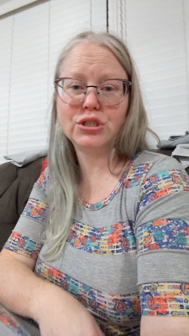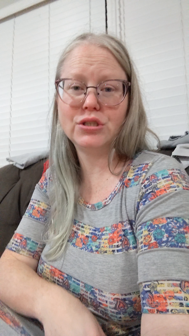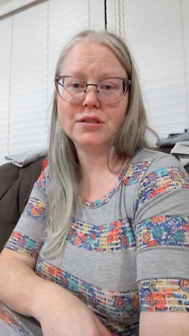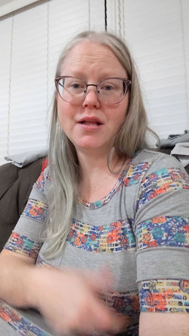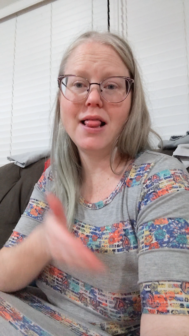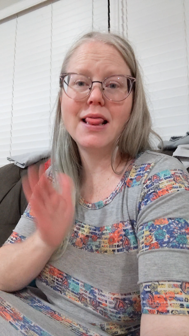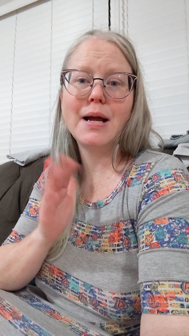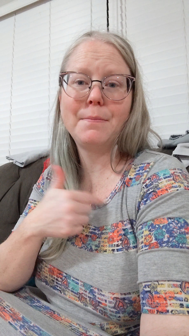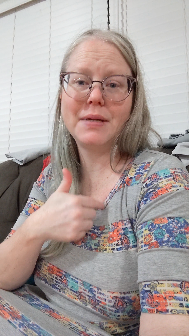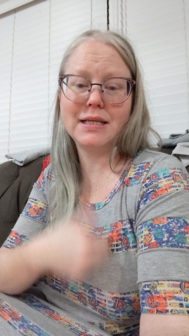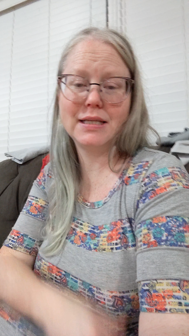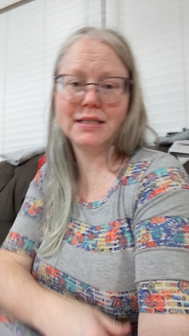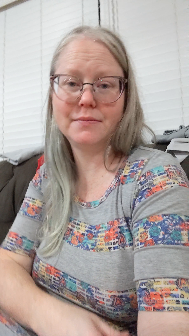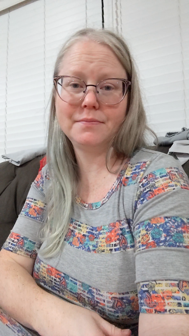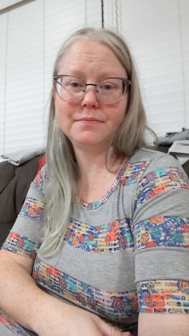let me